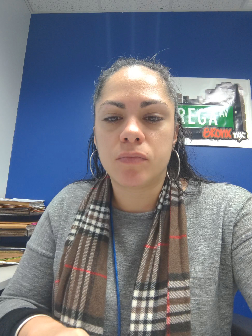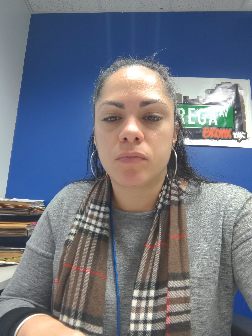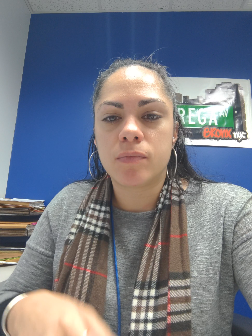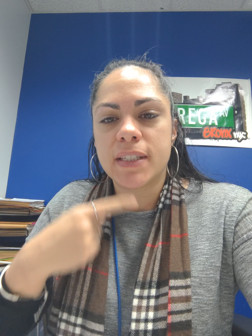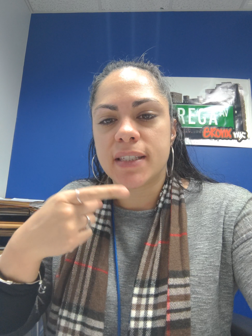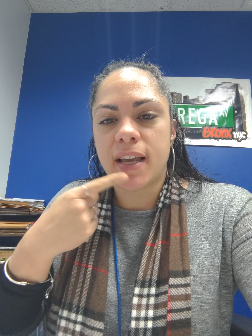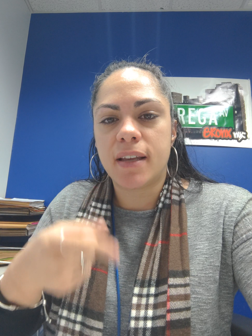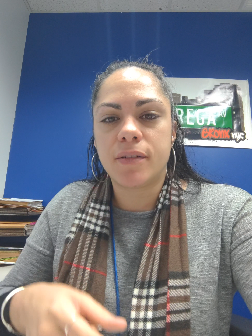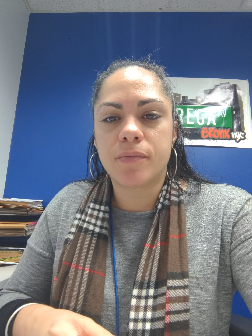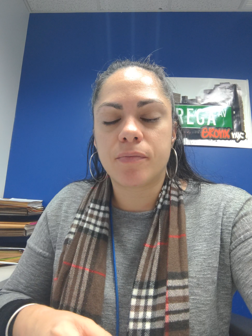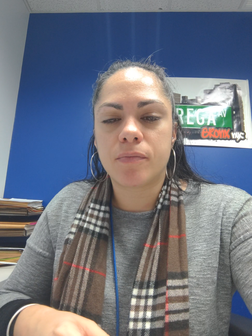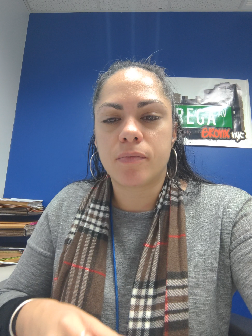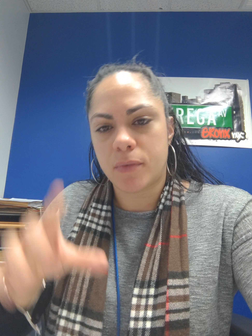say